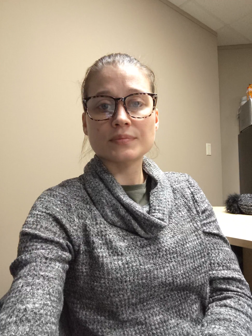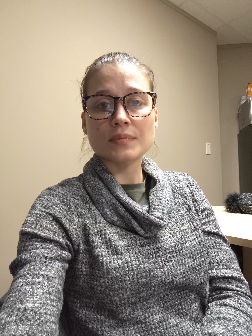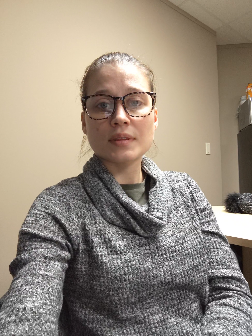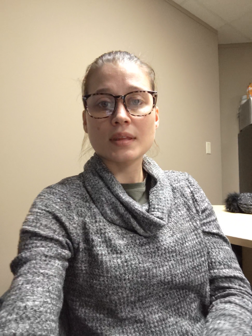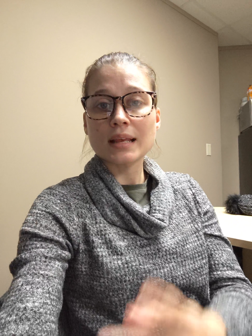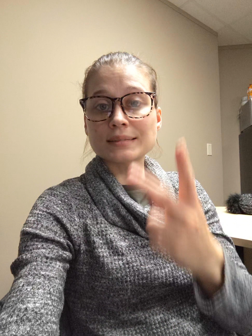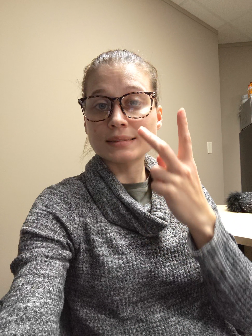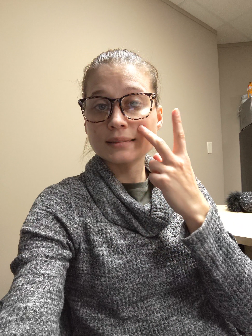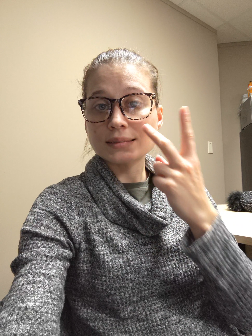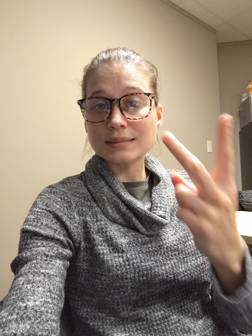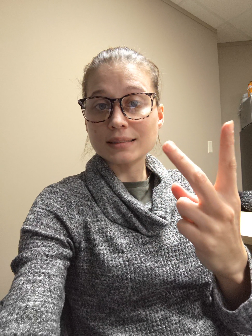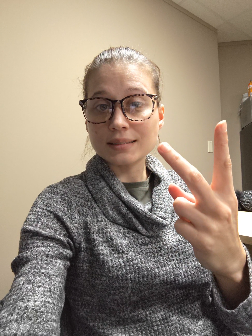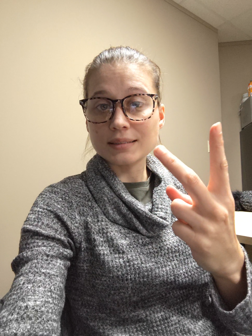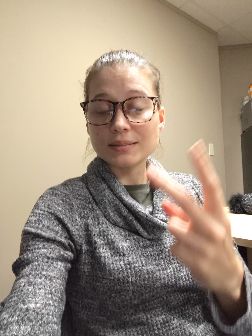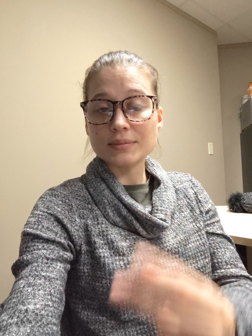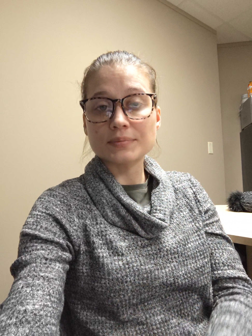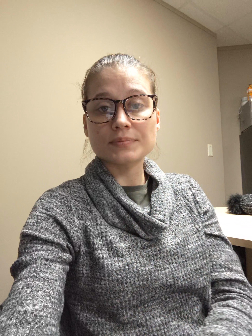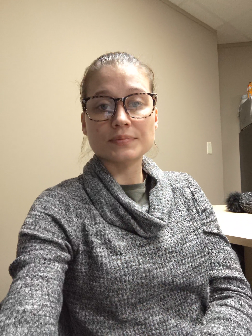see